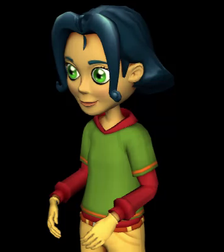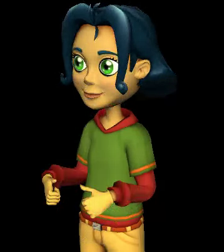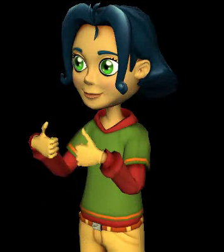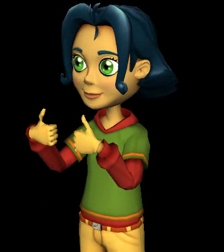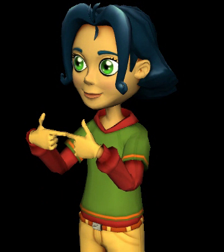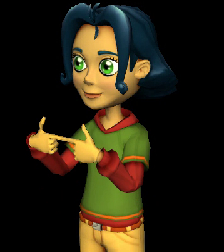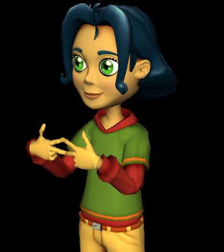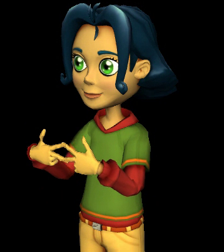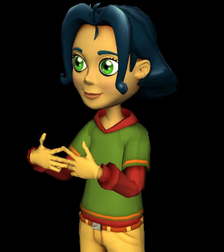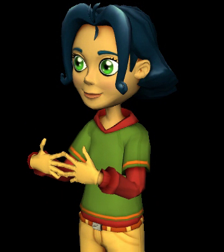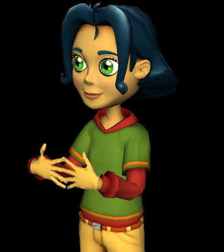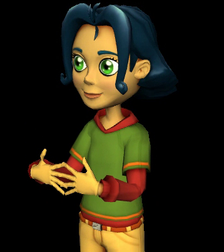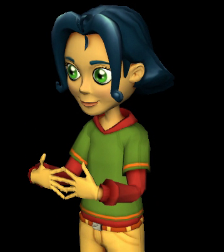عدد